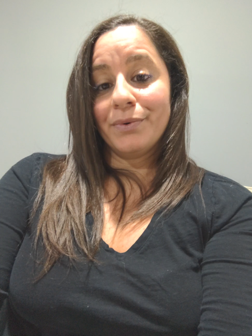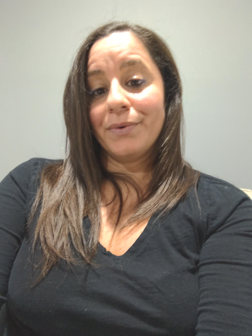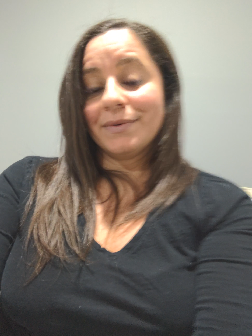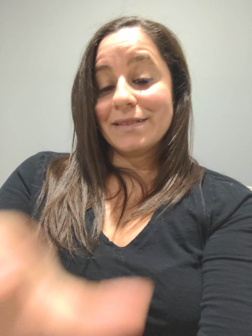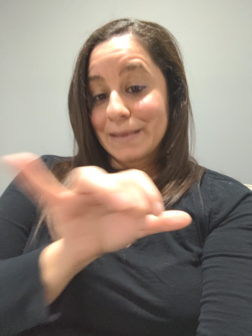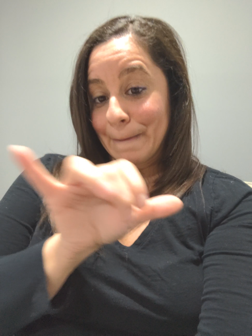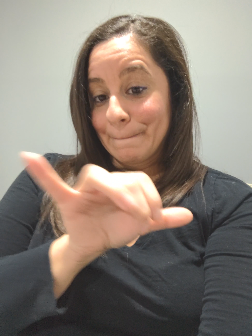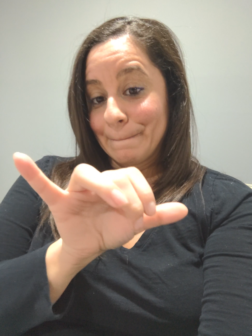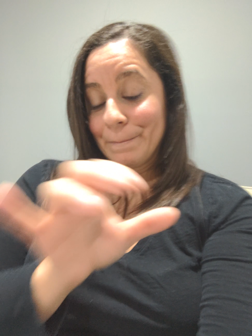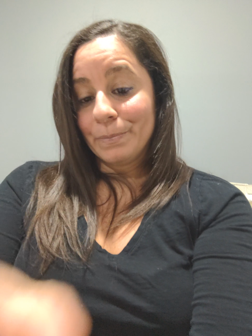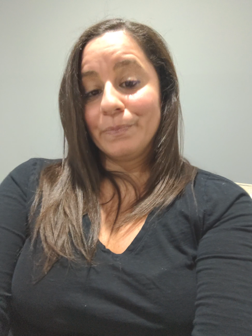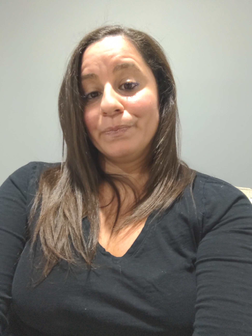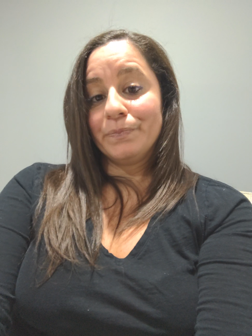same